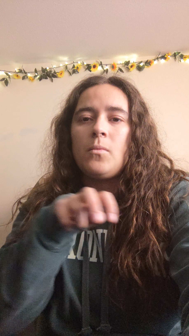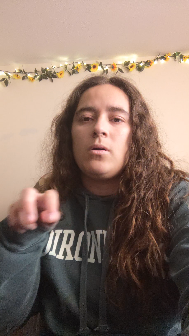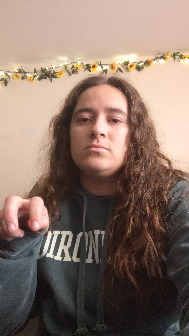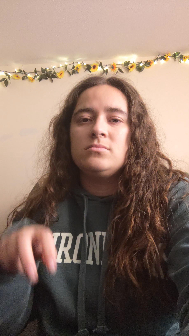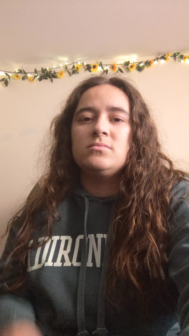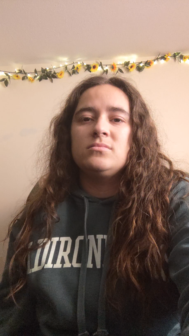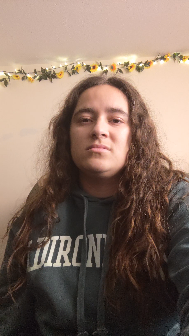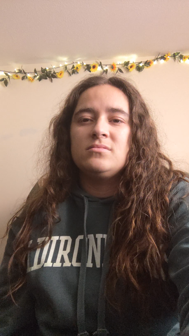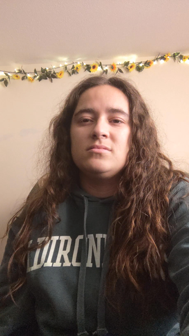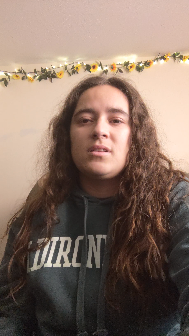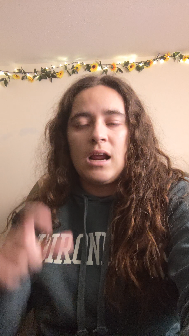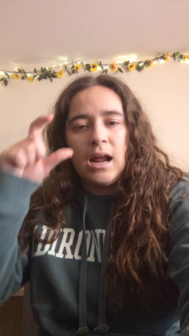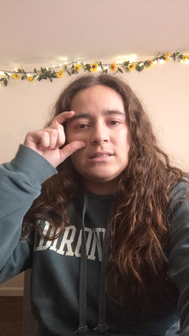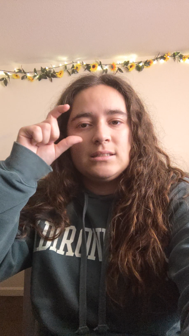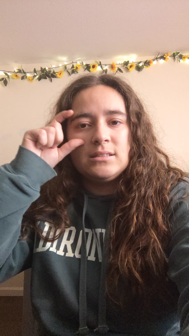glasses